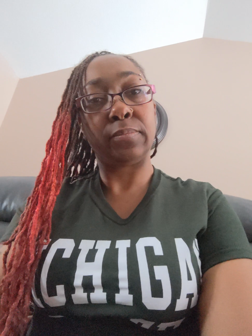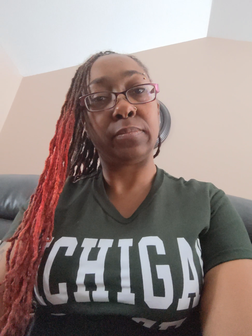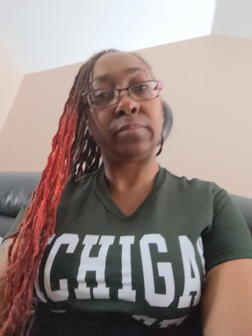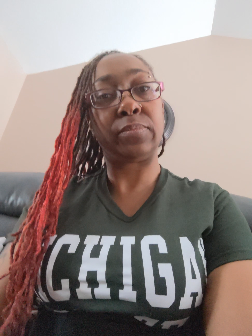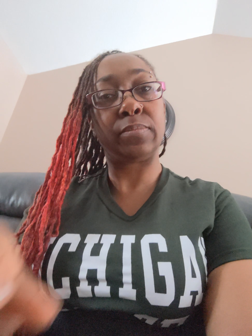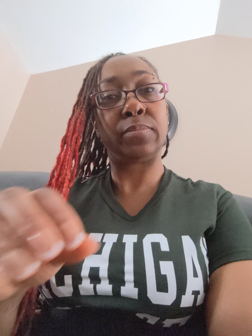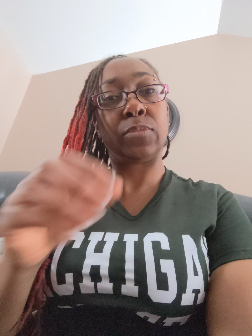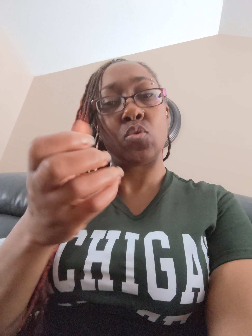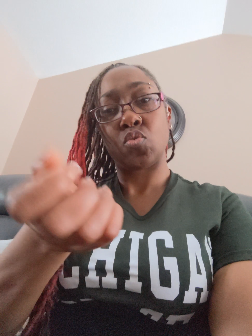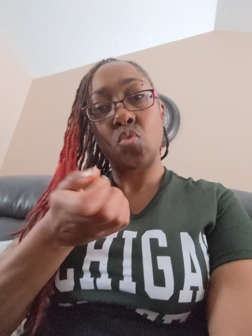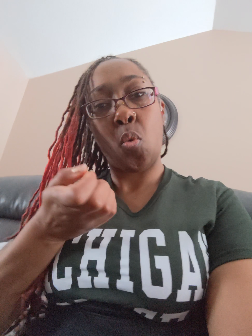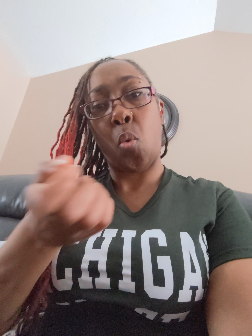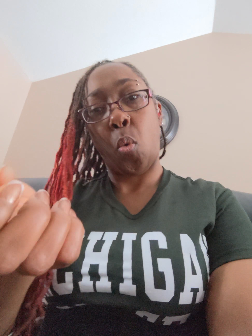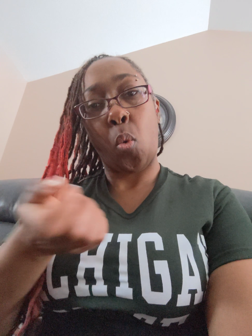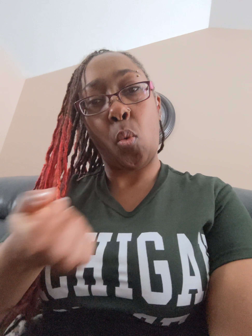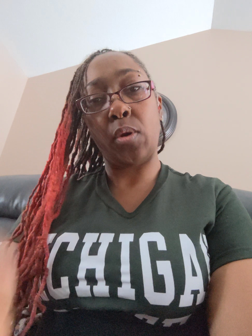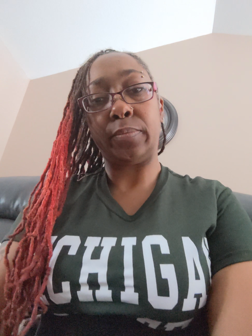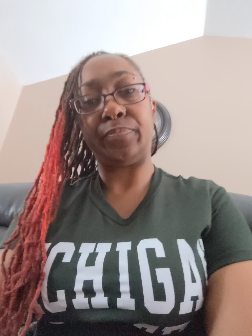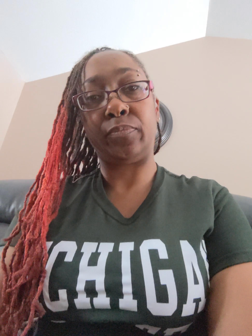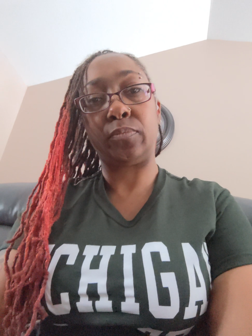drawer